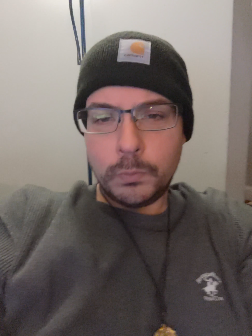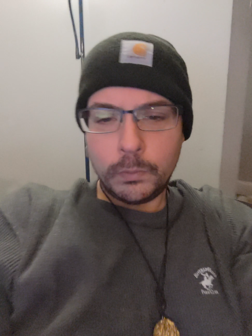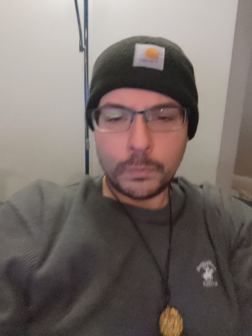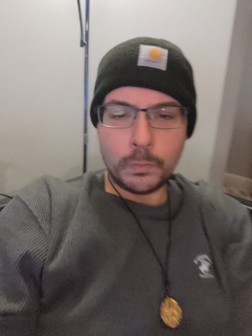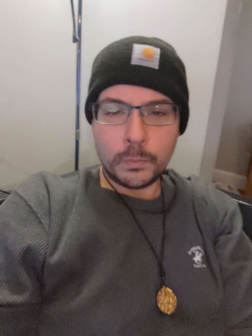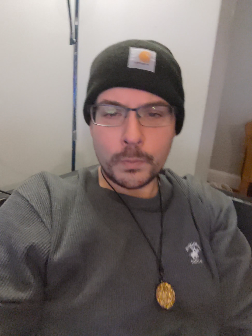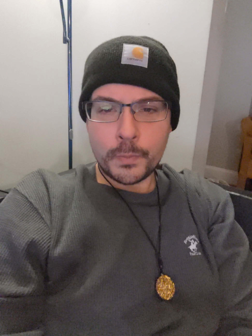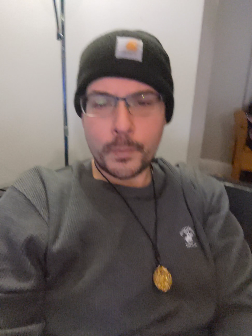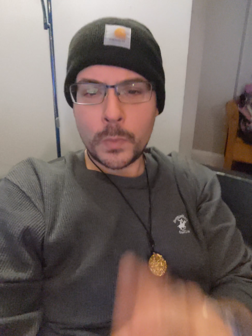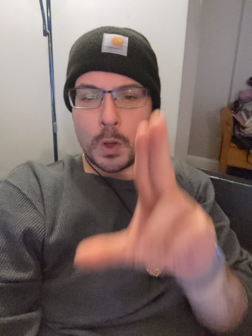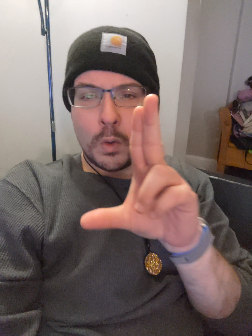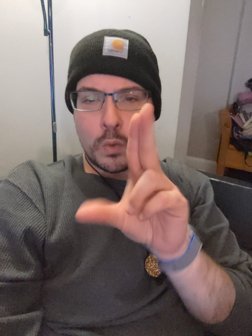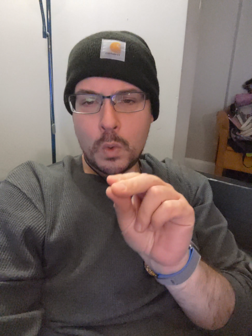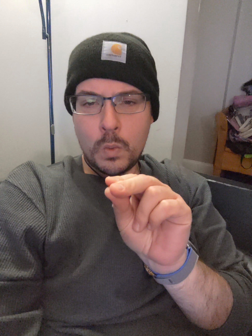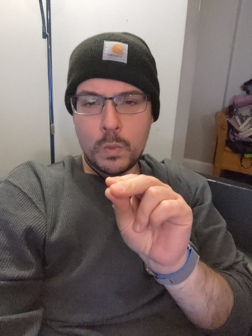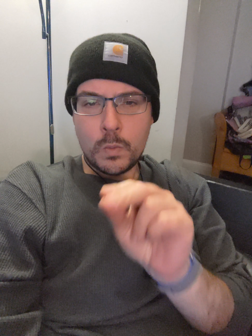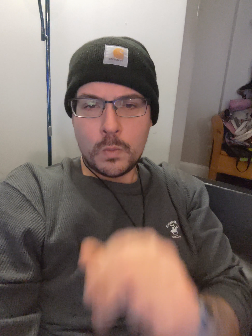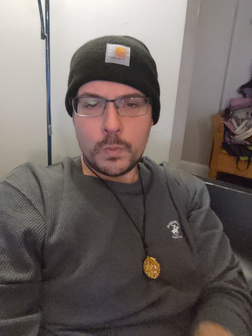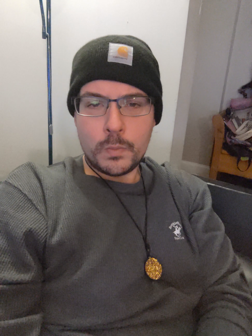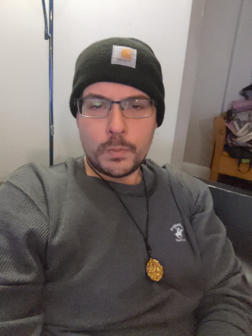no